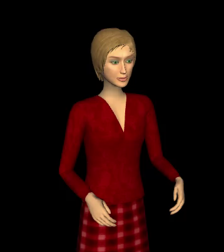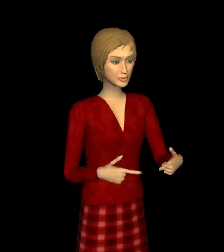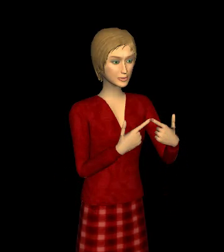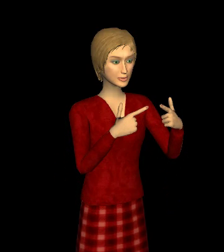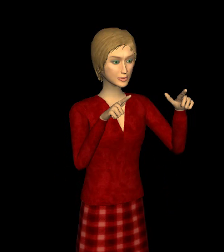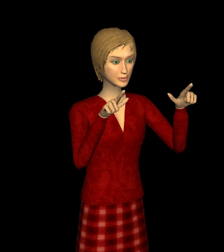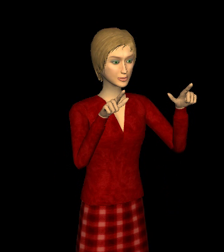حر